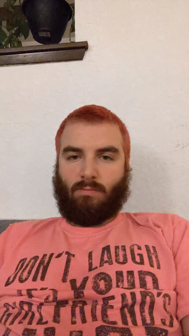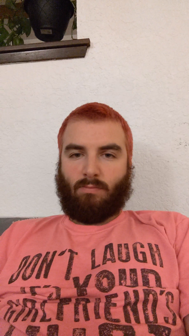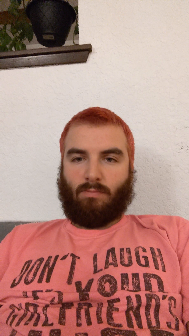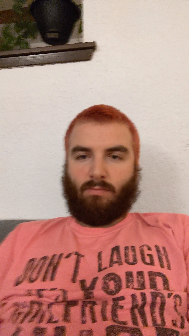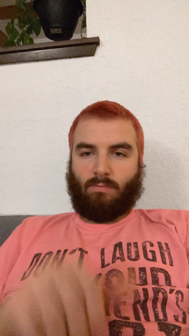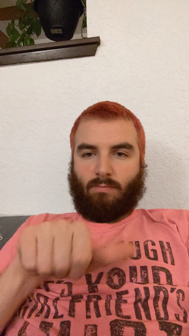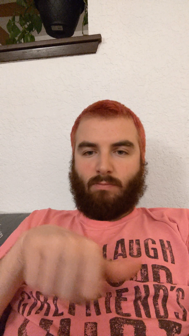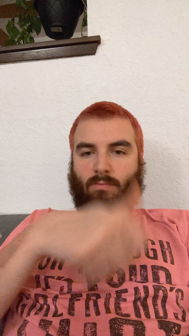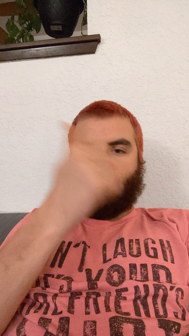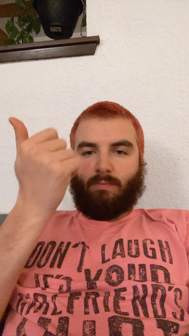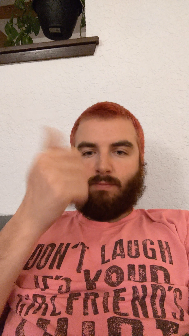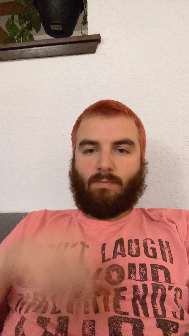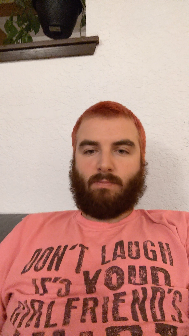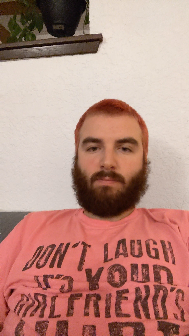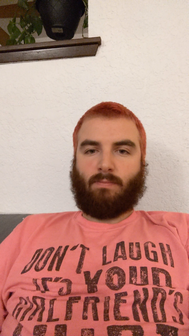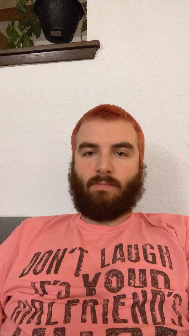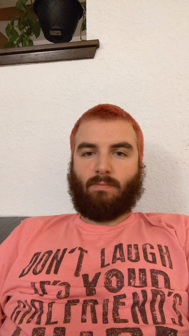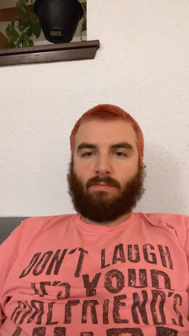other